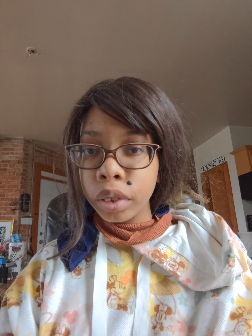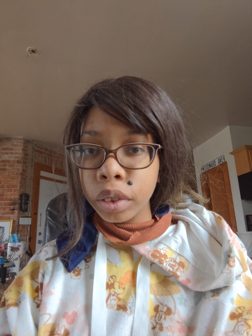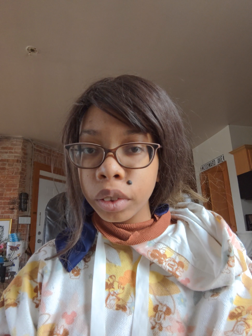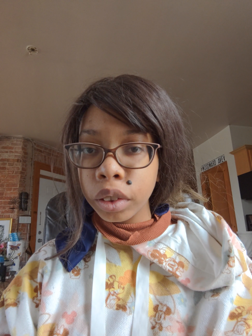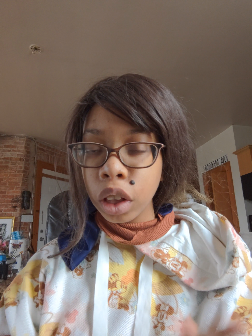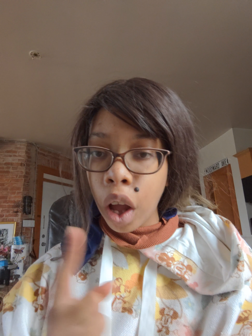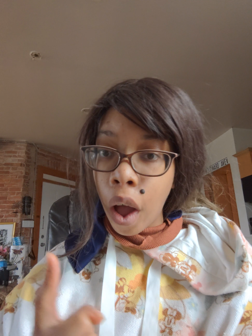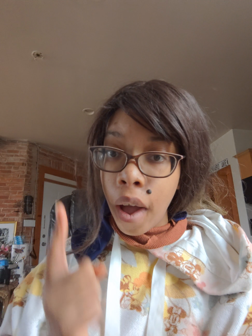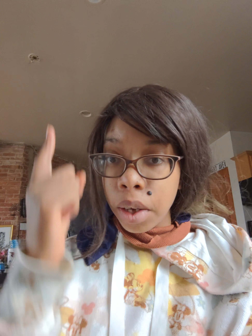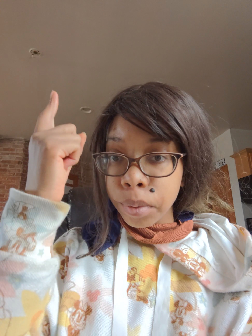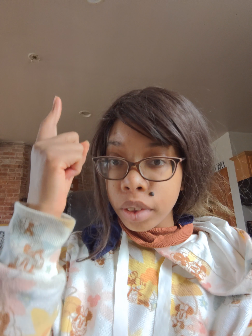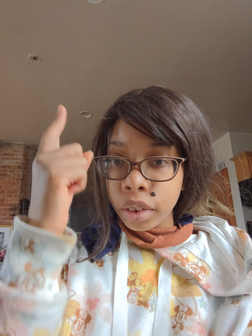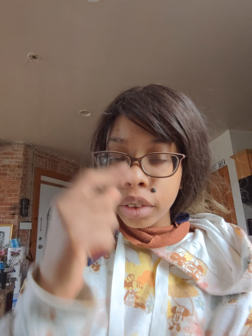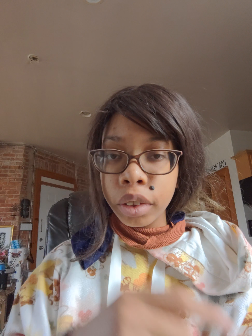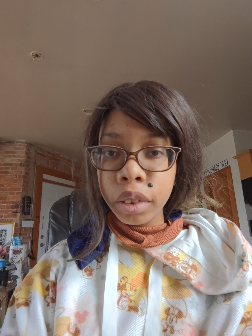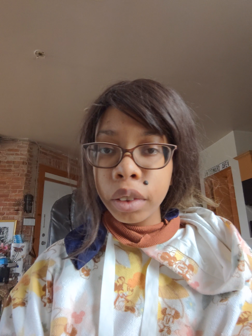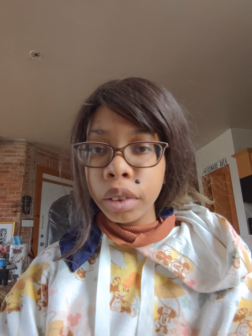up